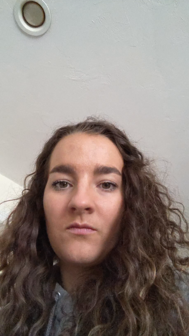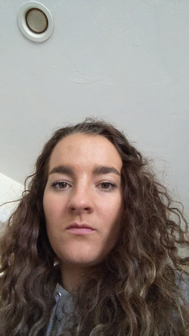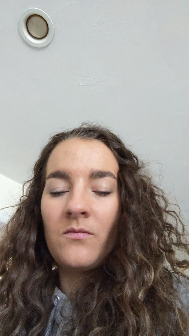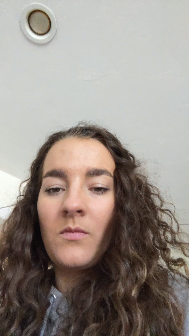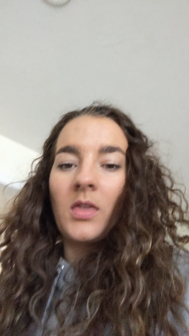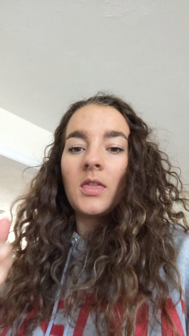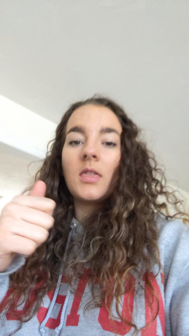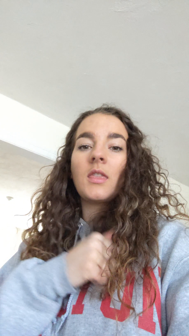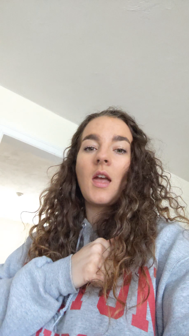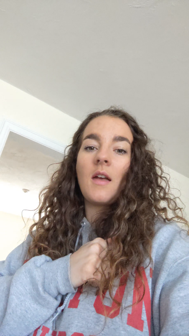love